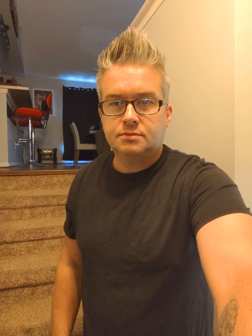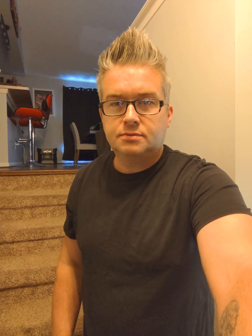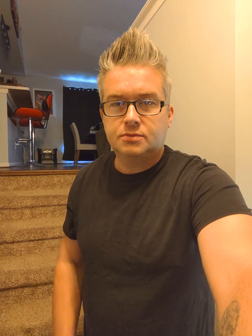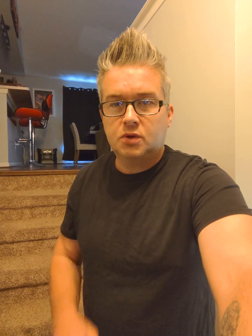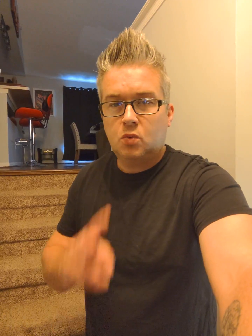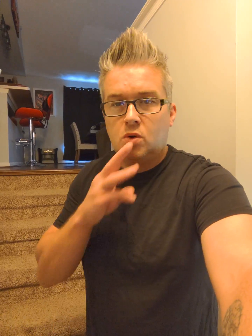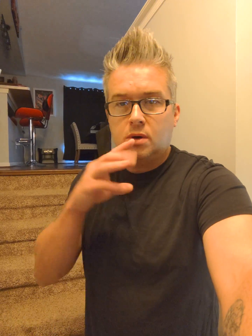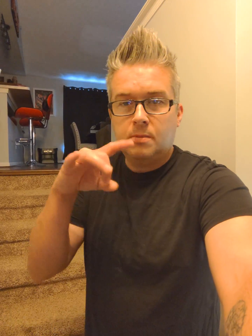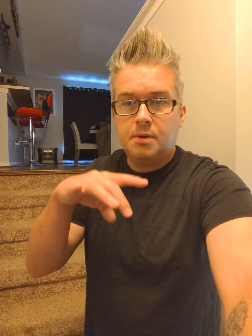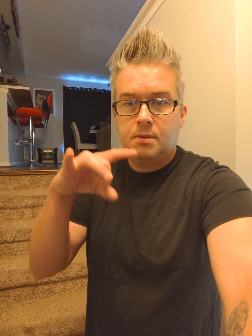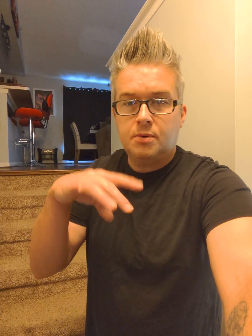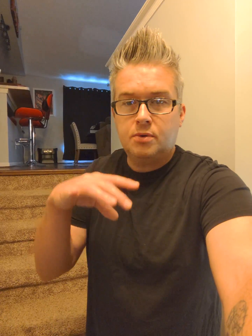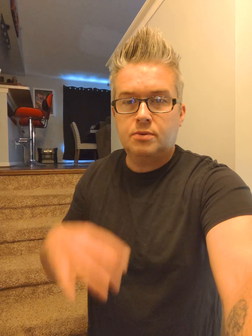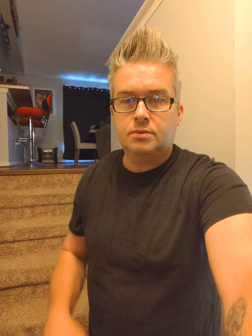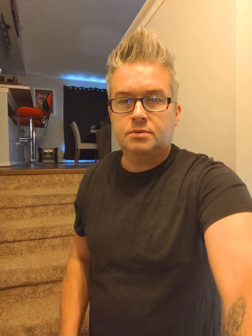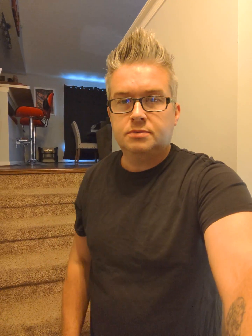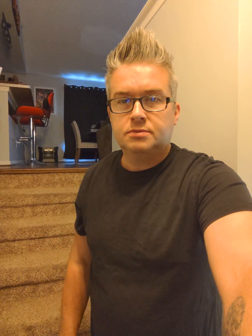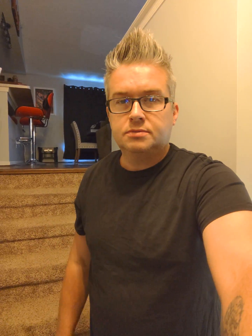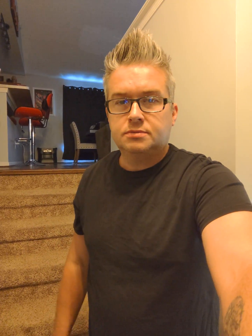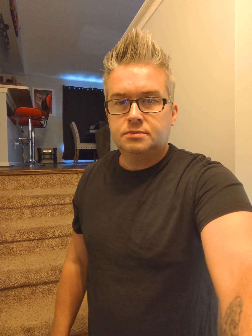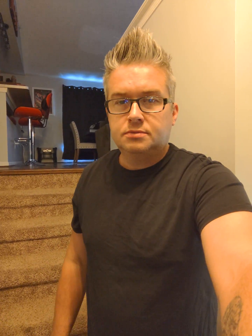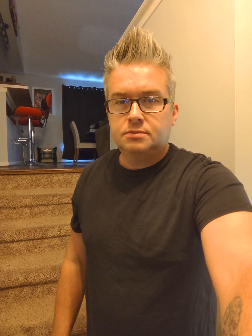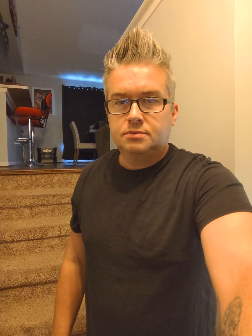melon